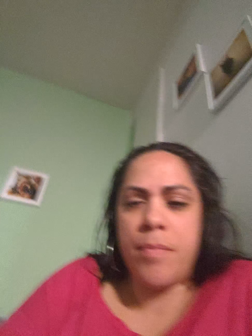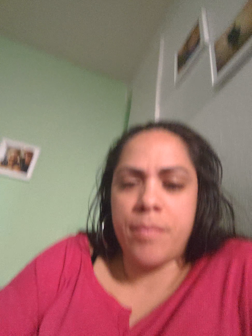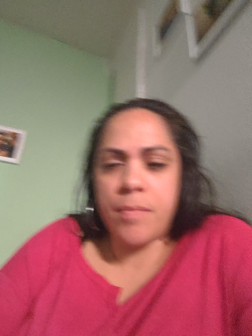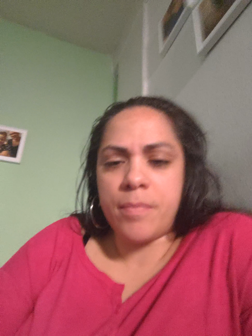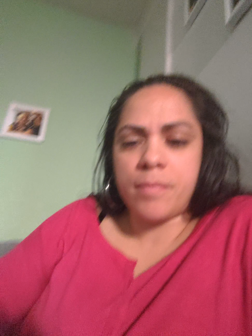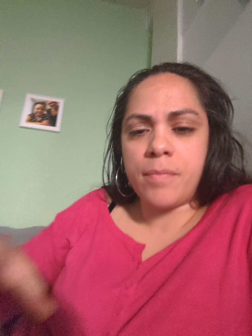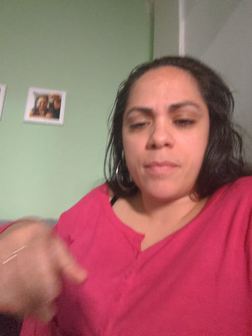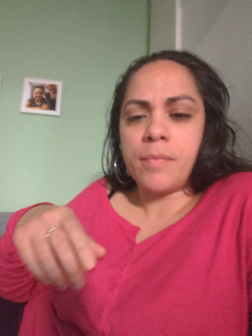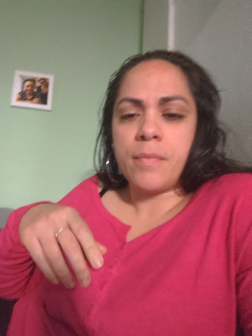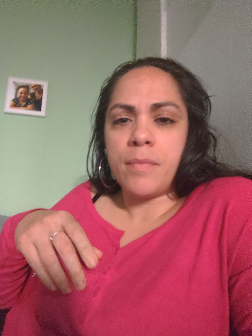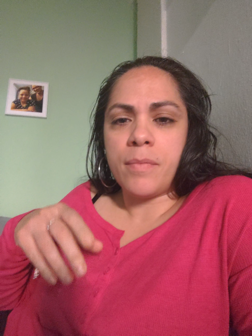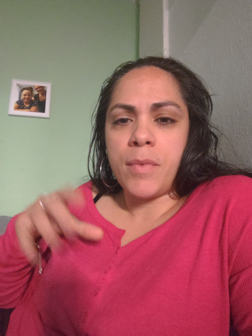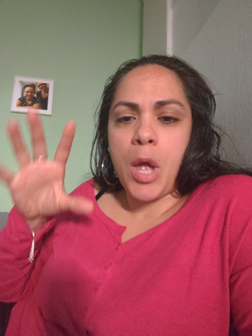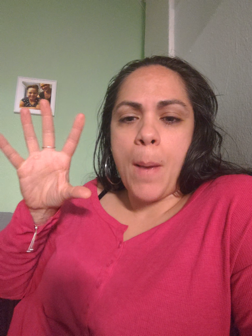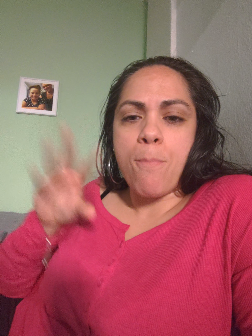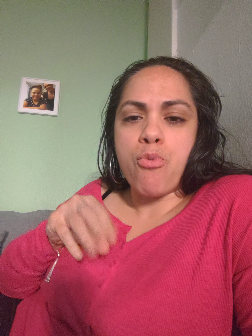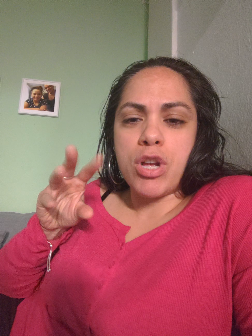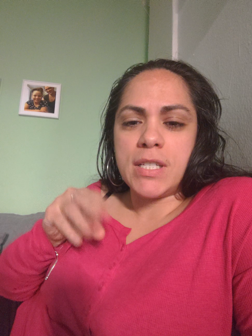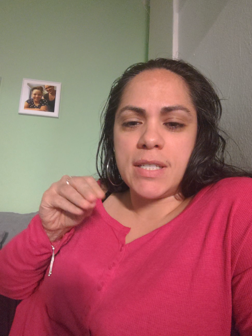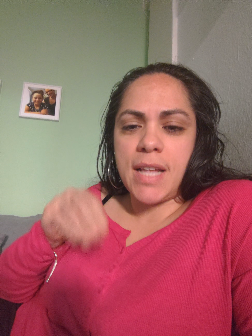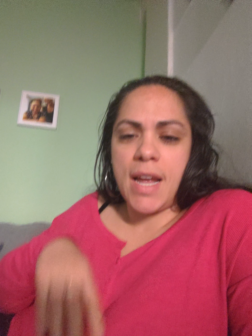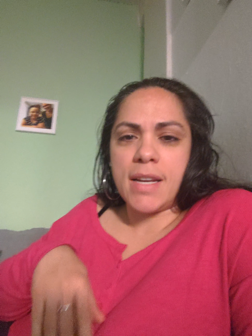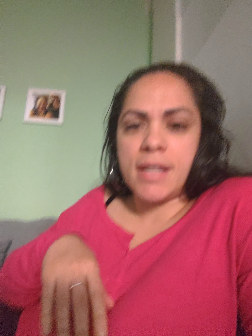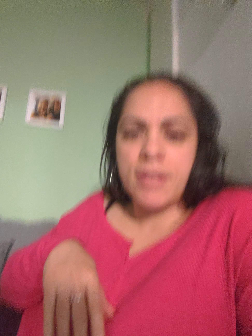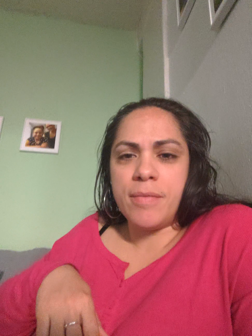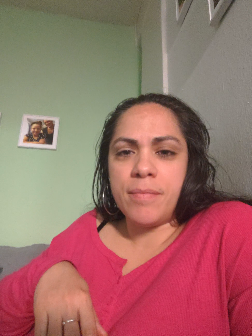pretend